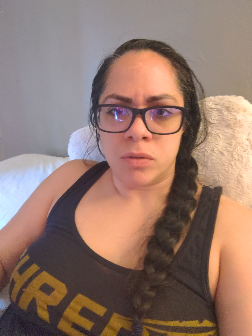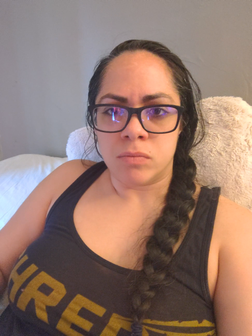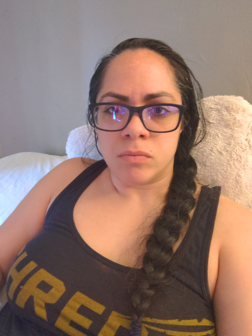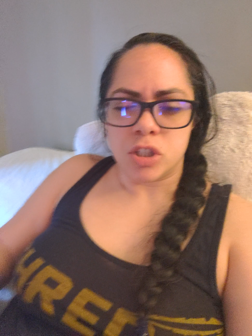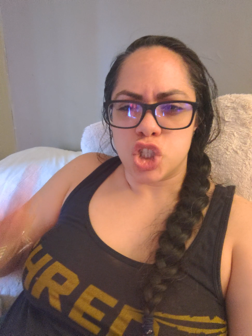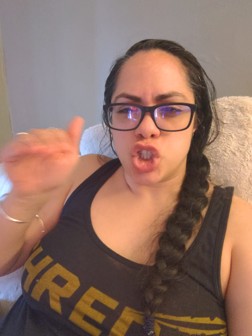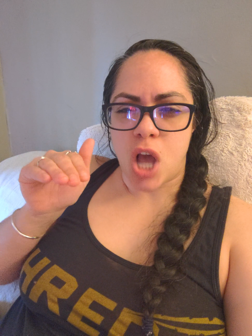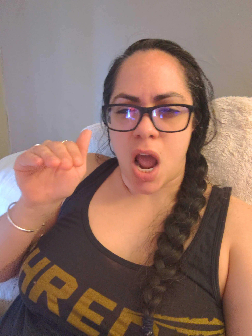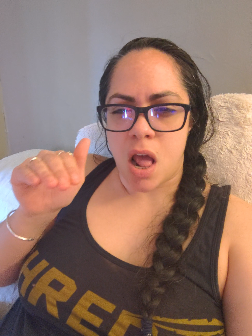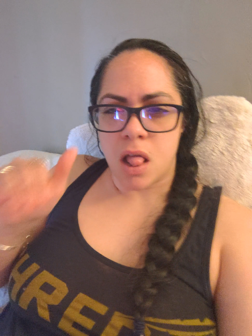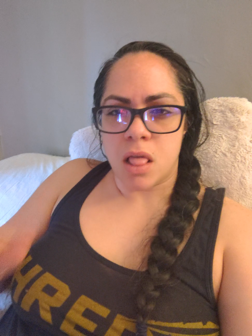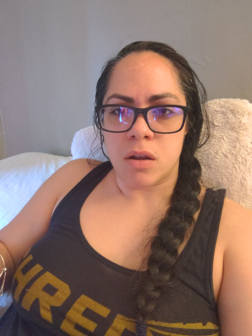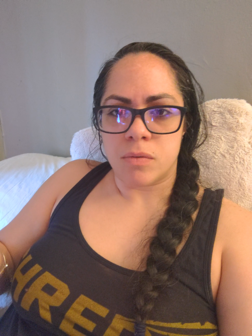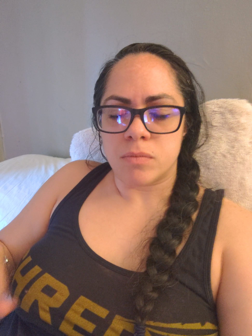child